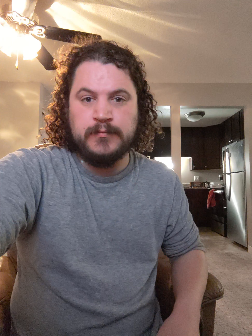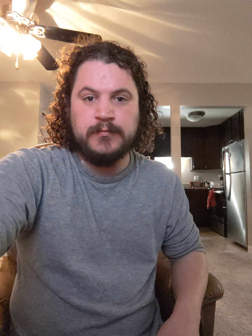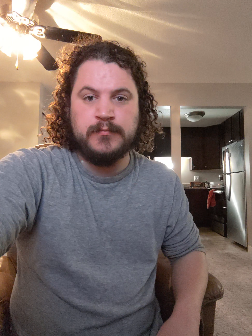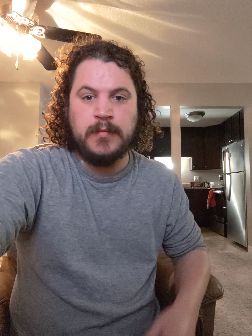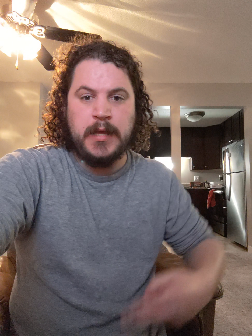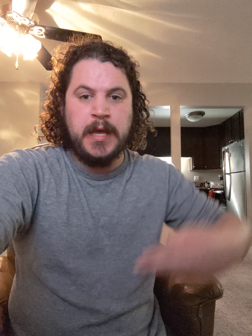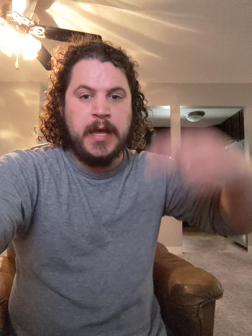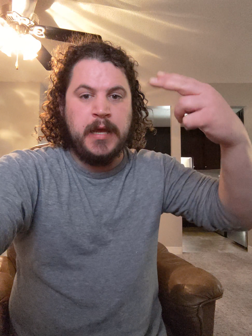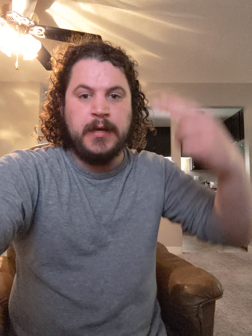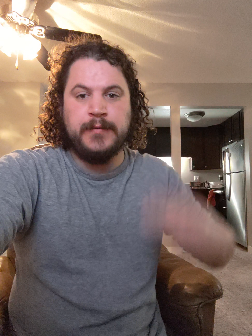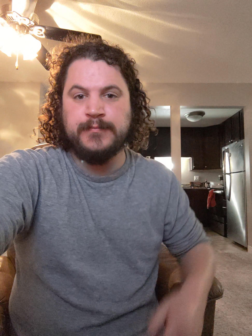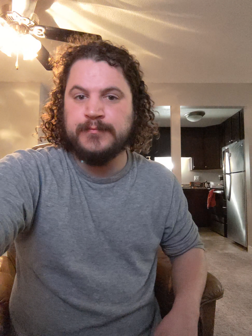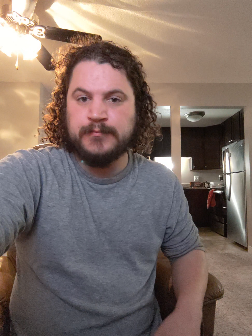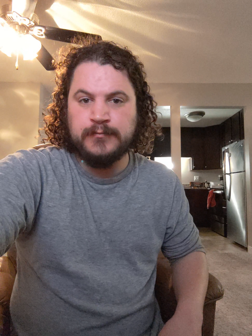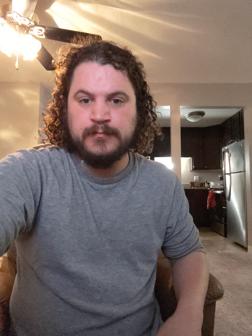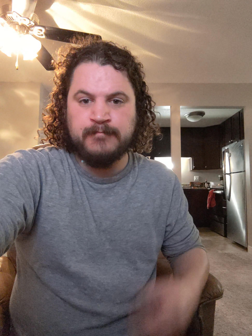high